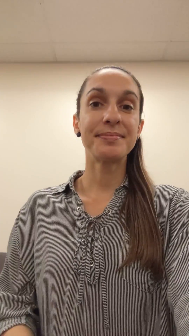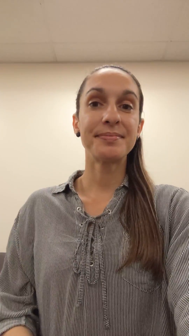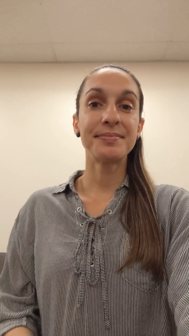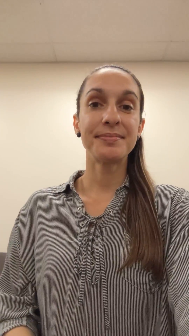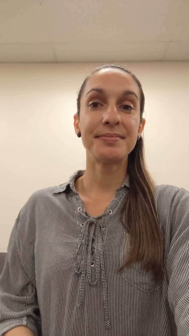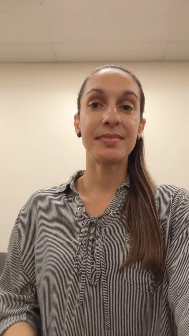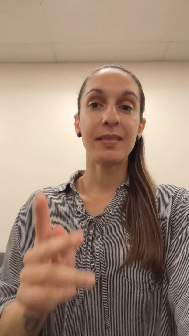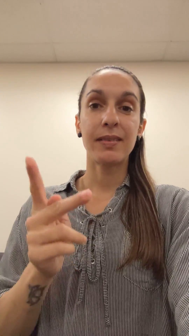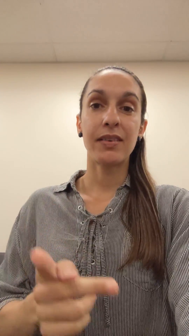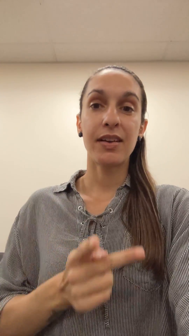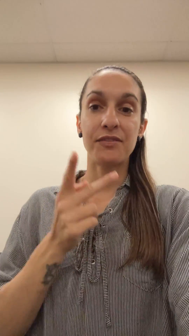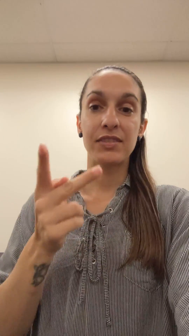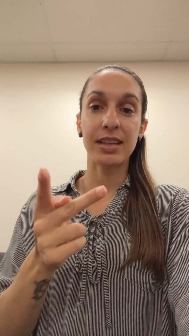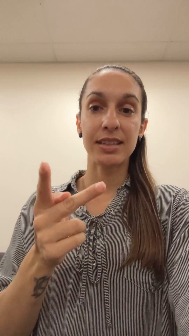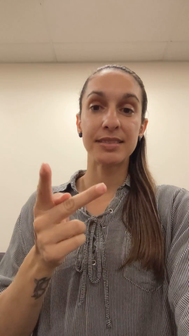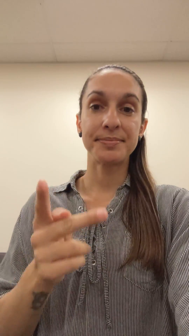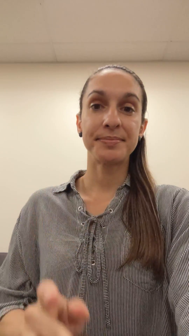careful